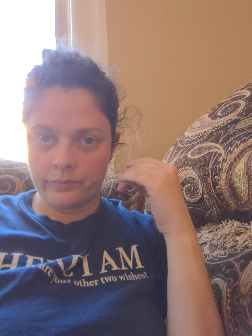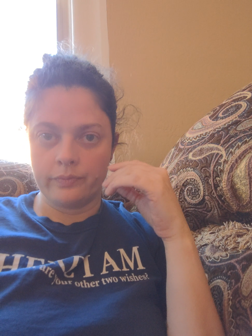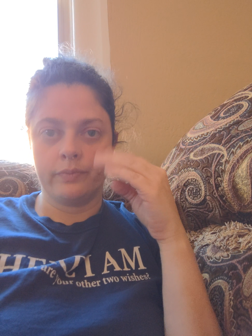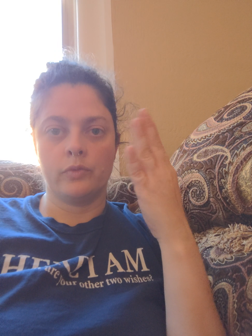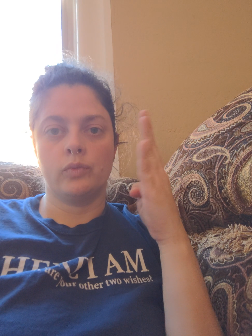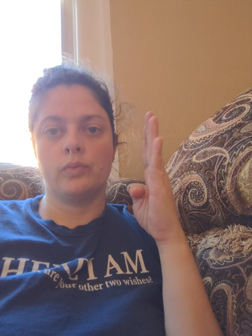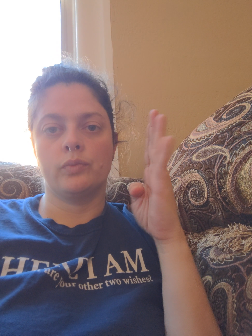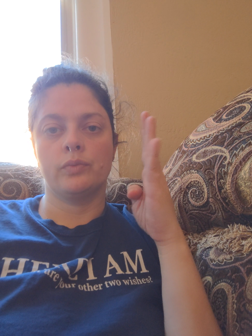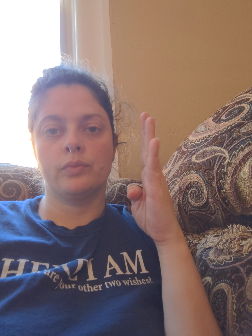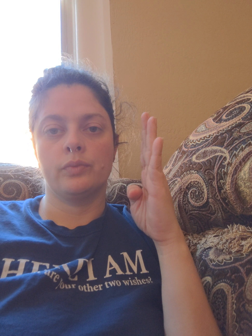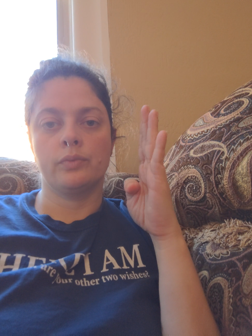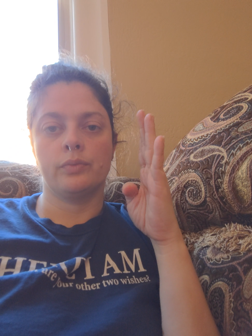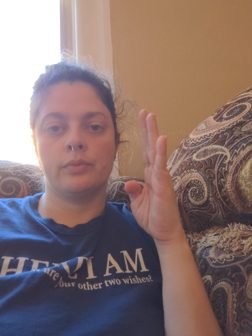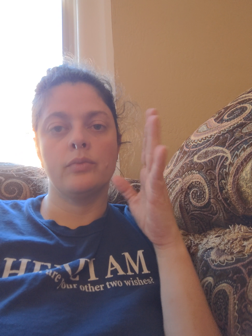blue